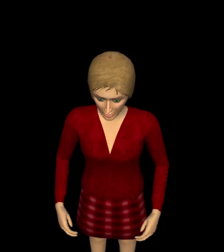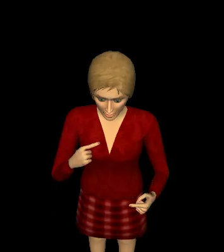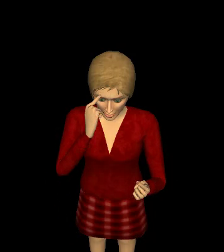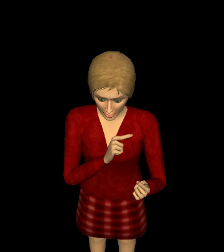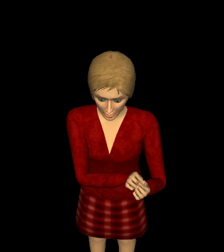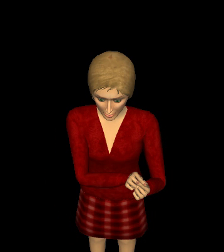موضوع